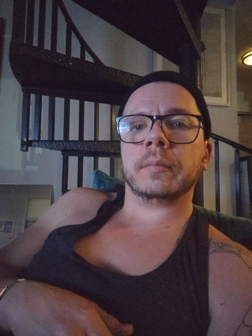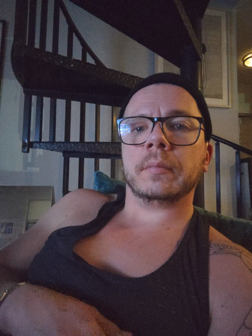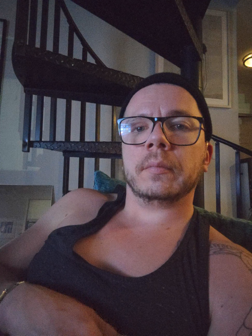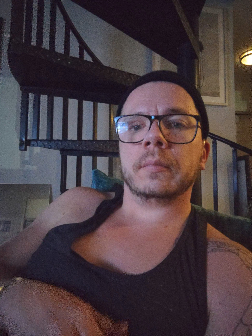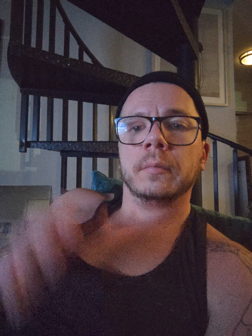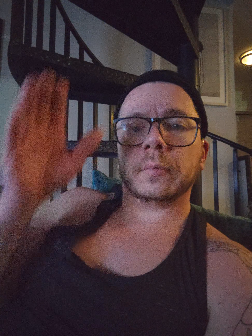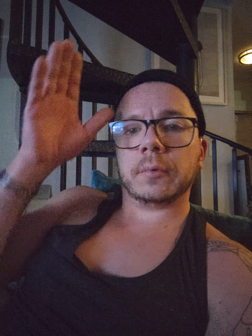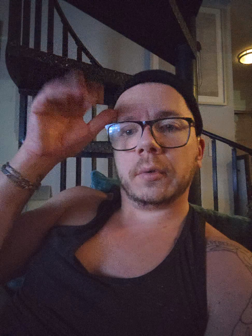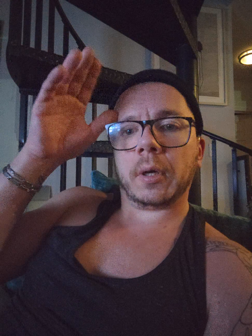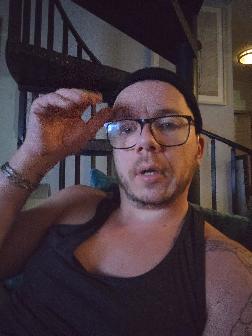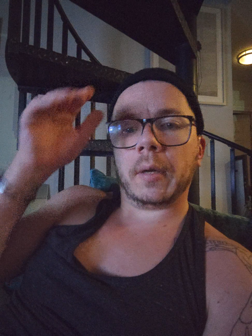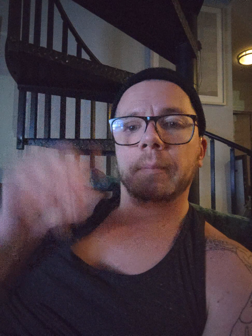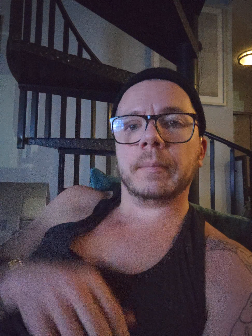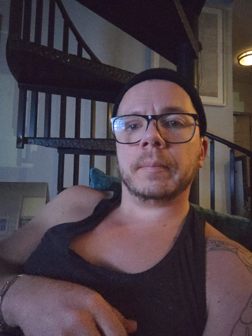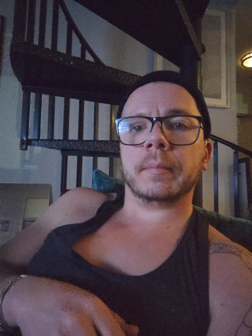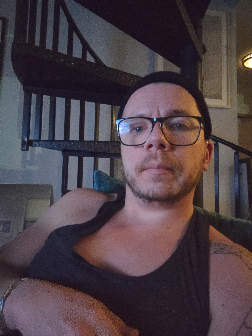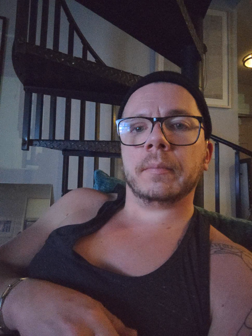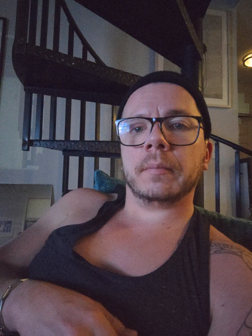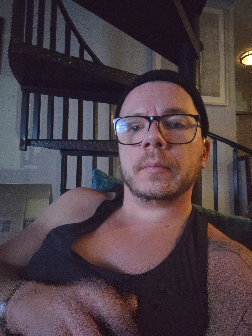donkey